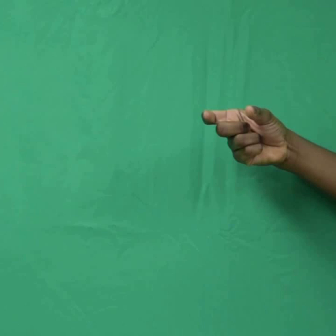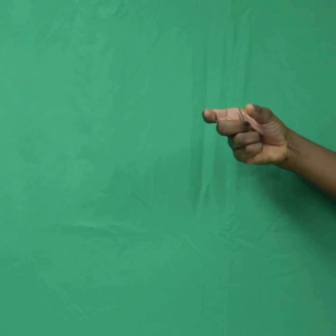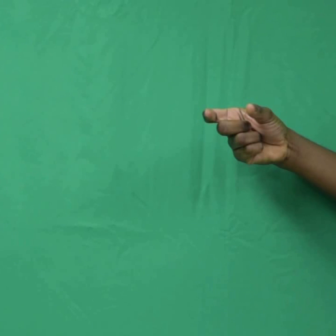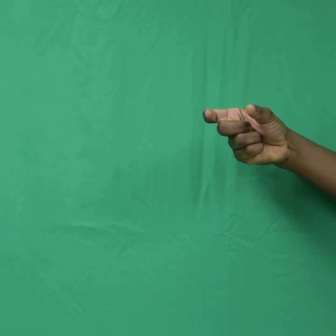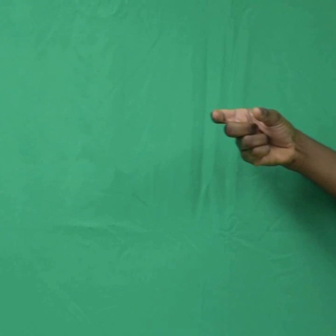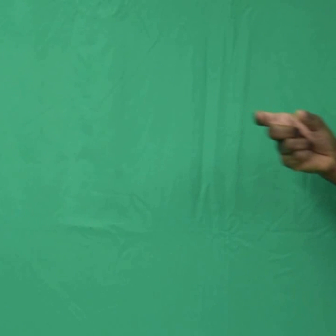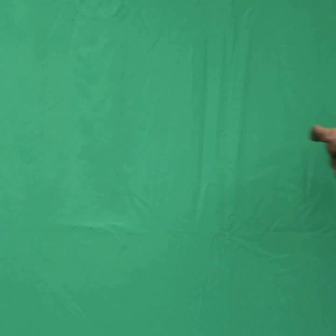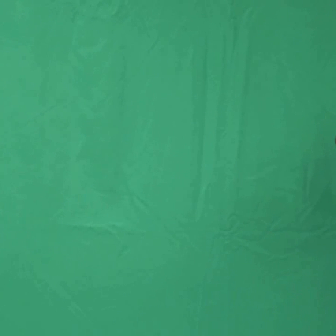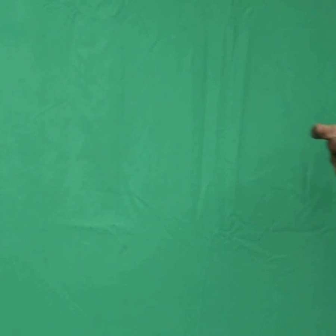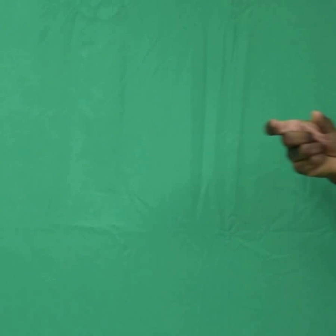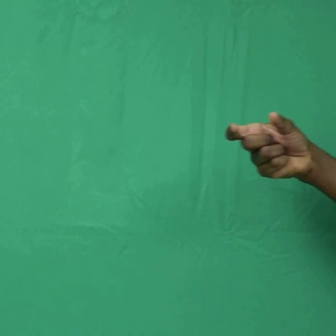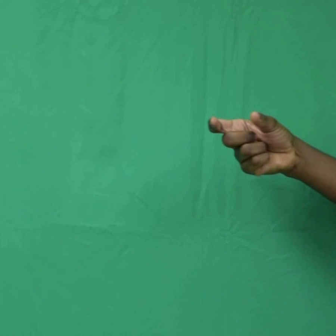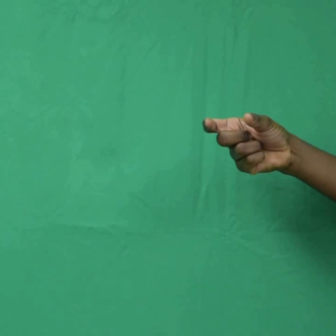X